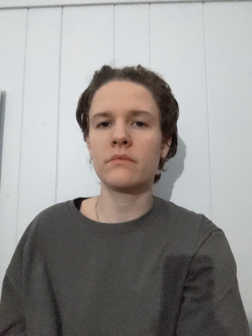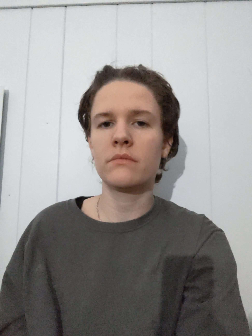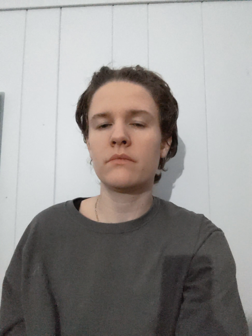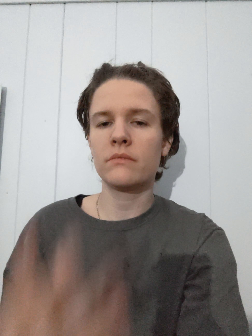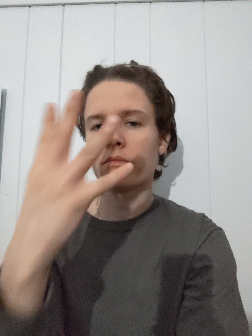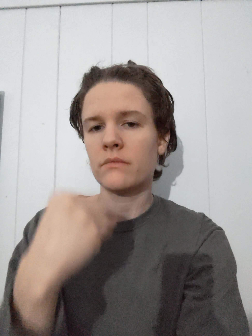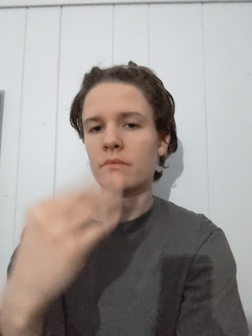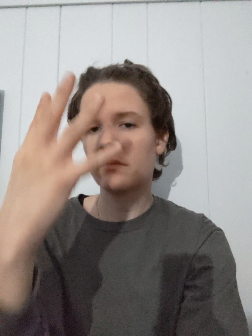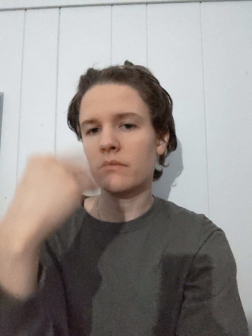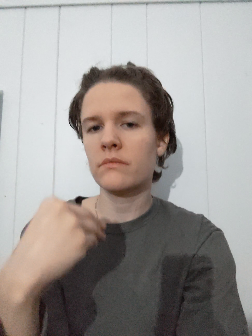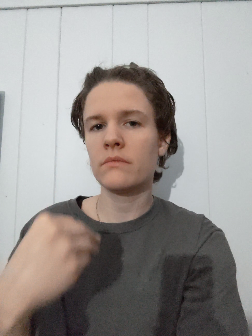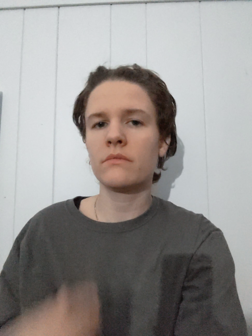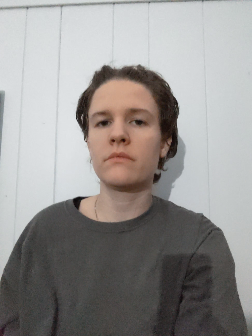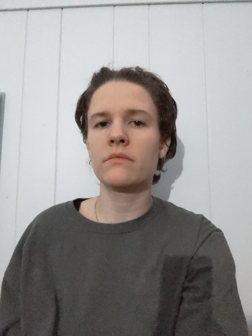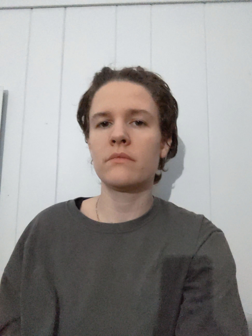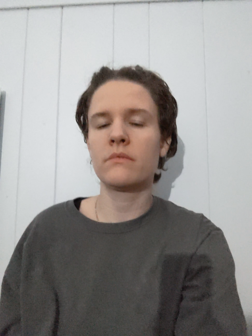sleepy